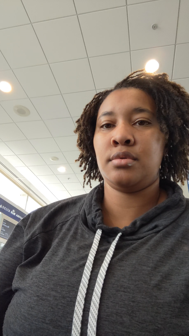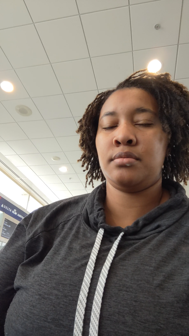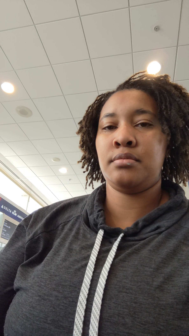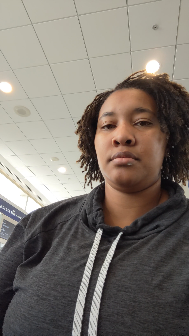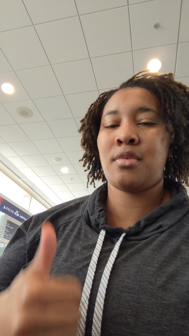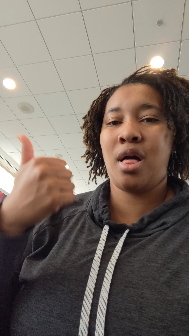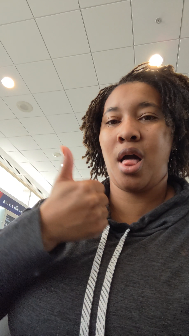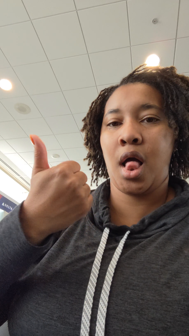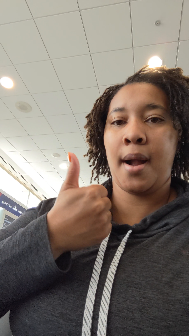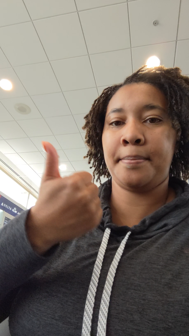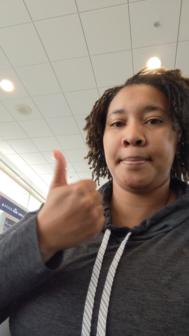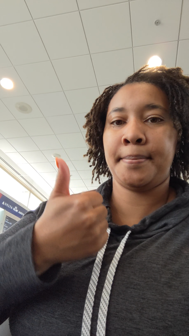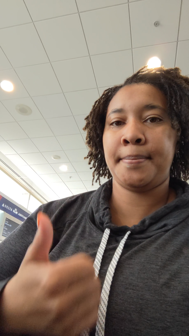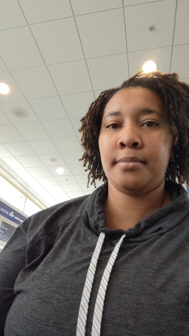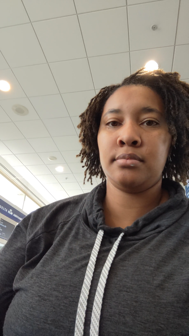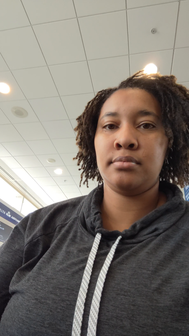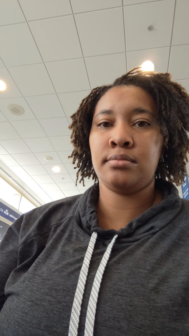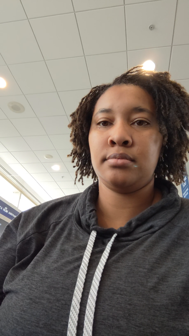help